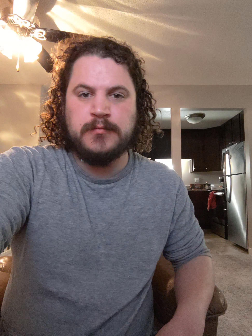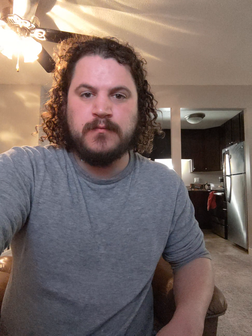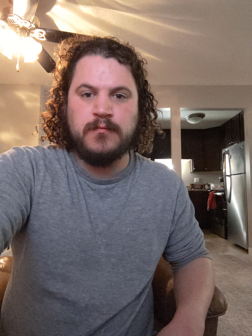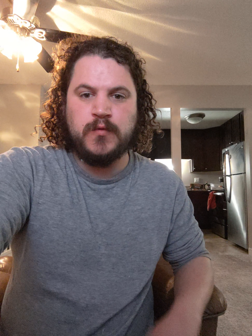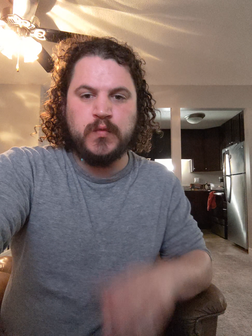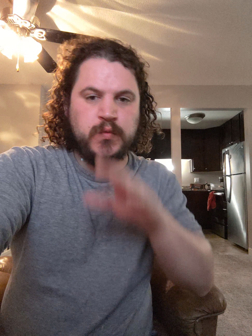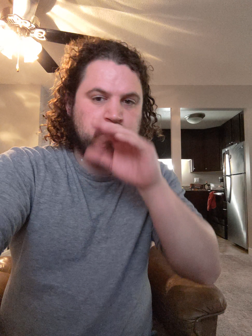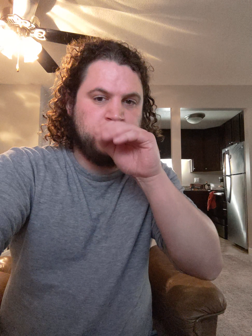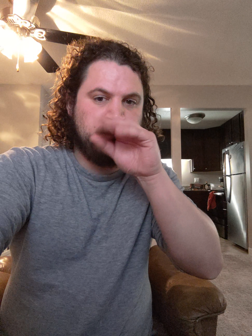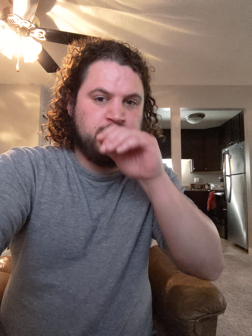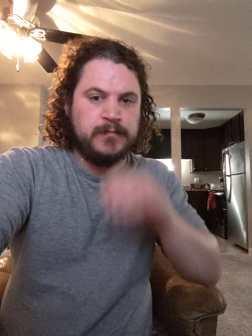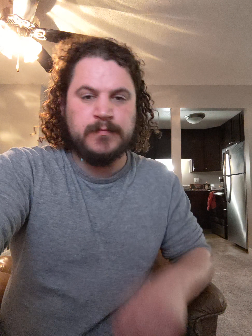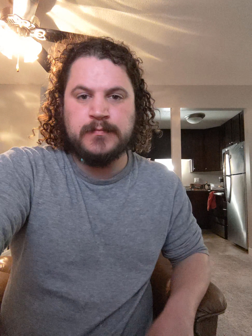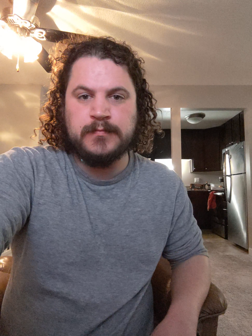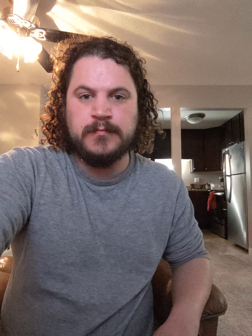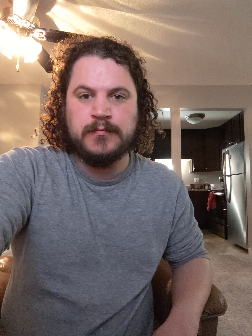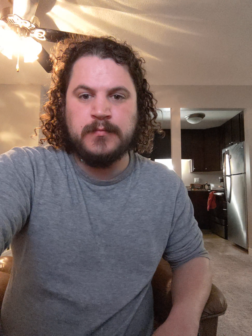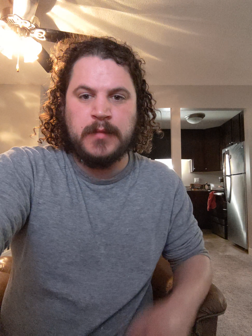goose